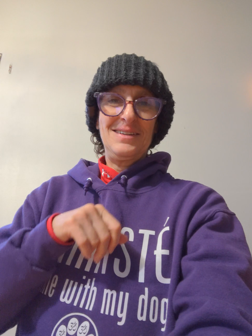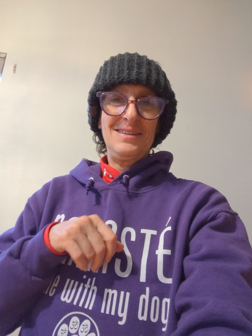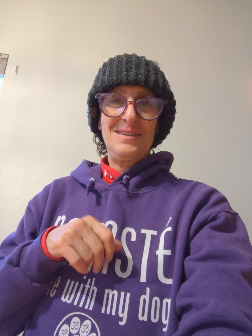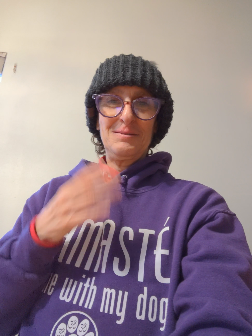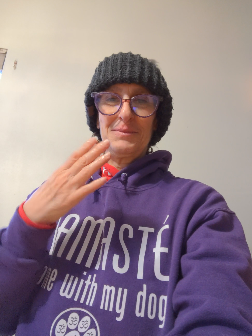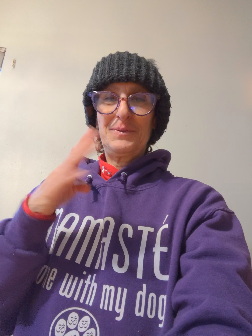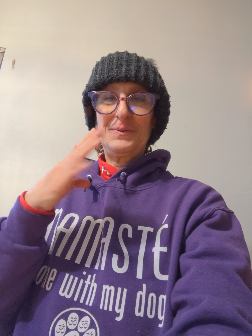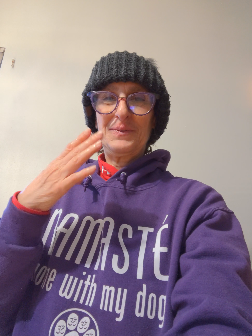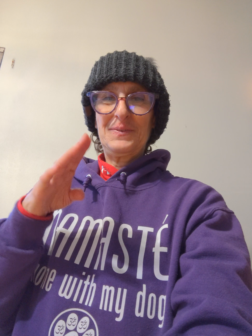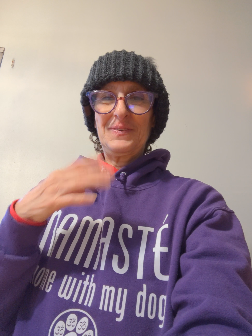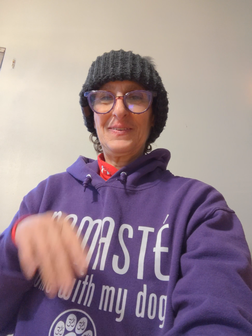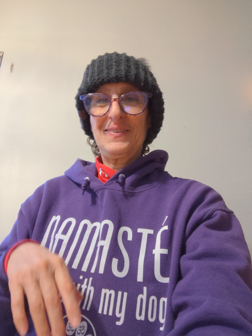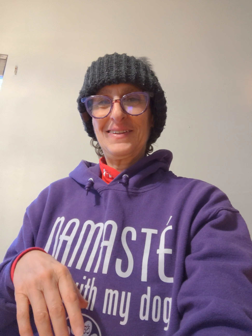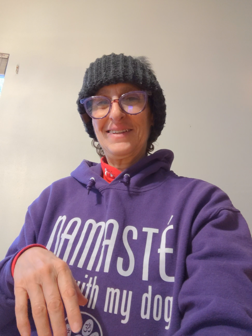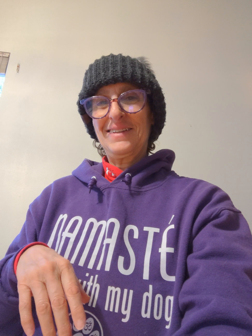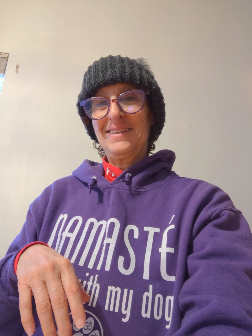blue